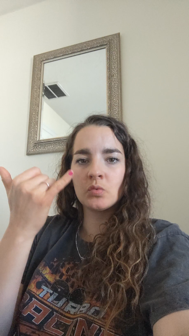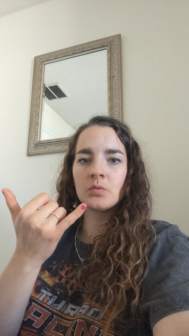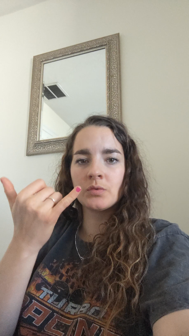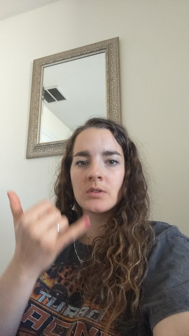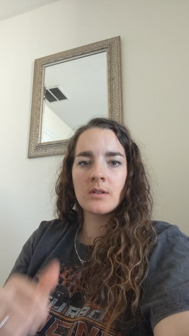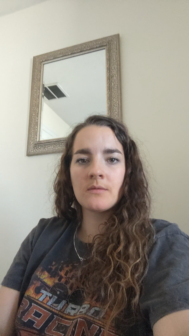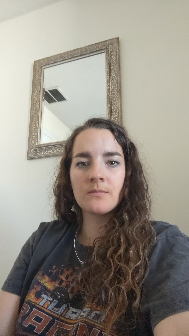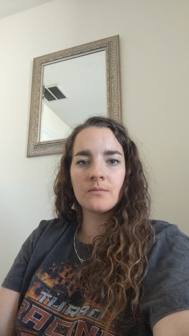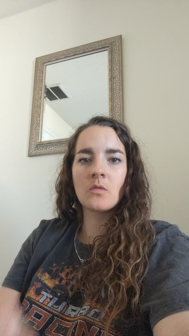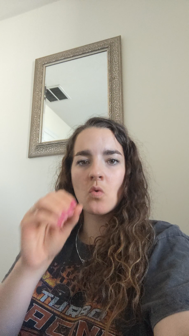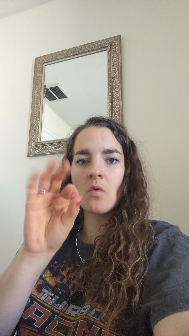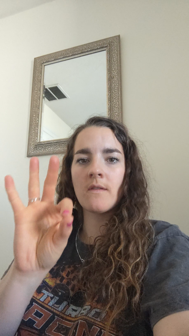of